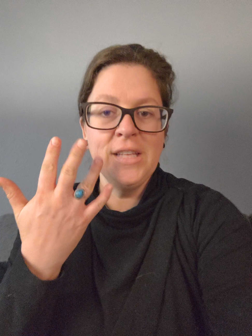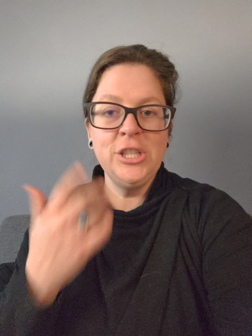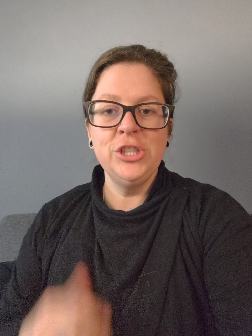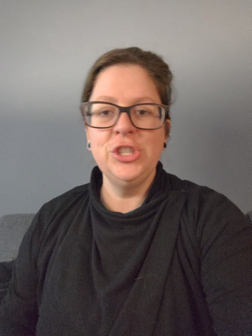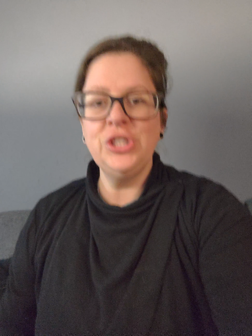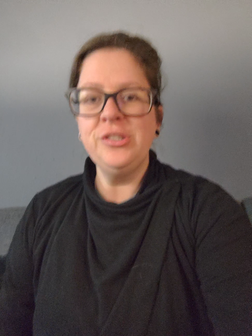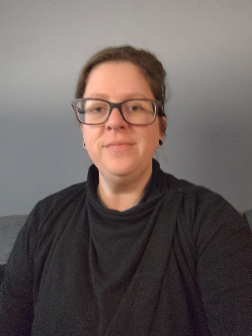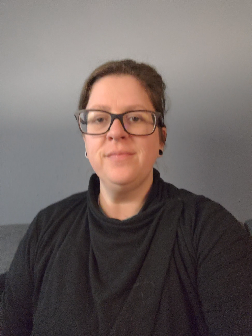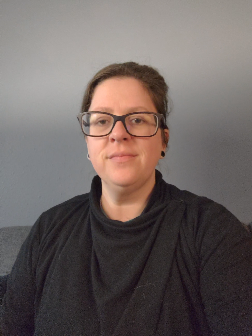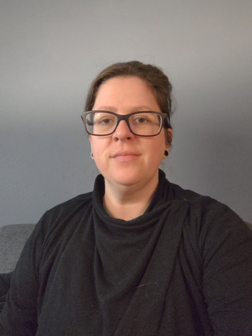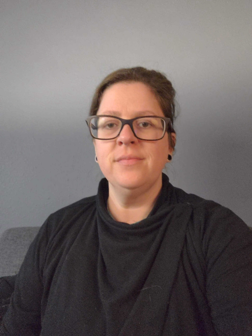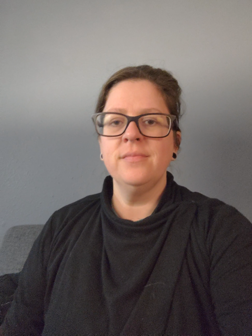finger